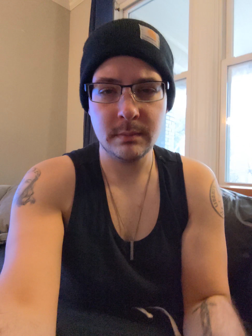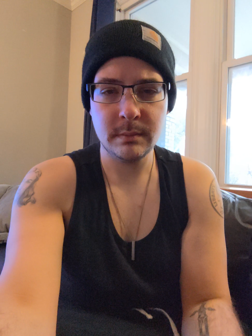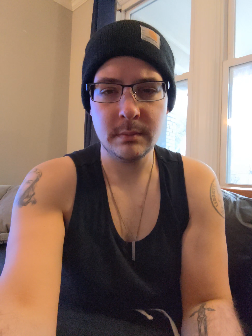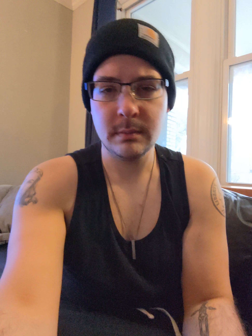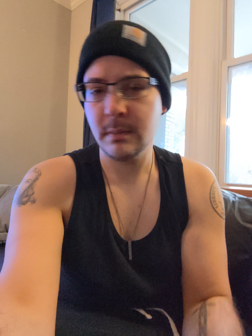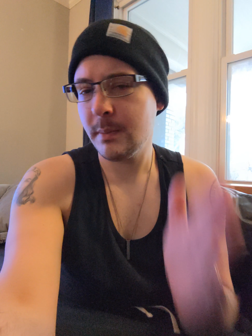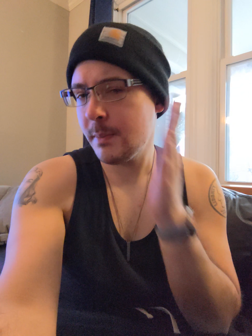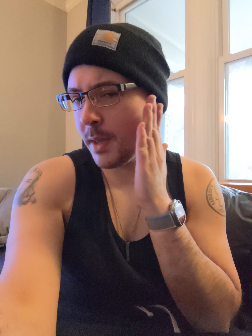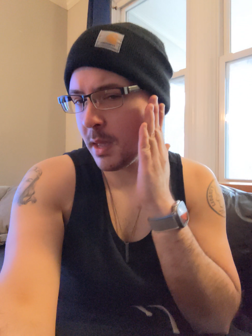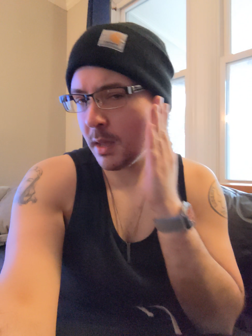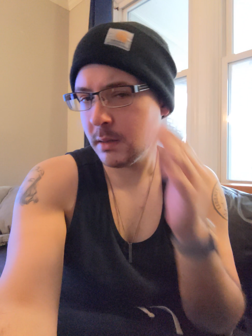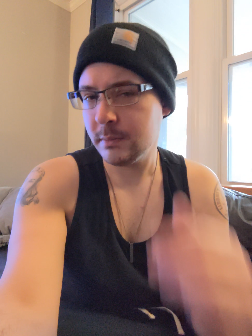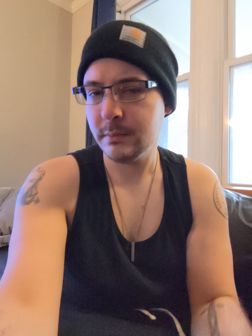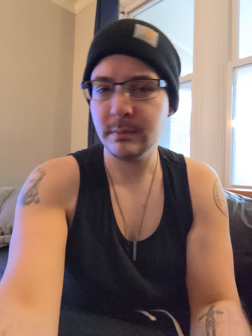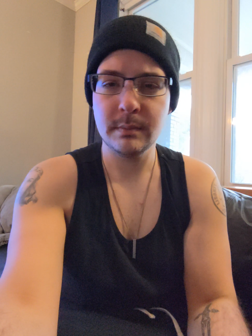bed